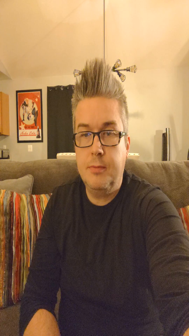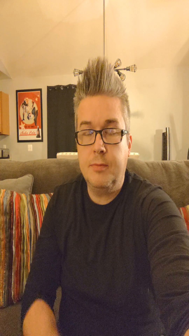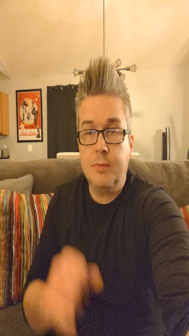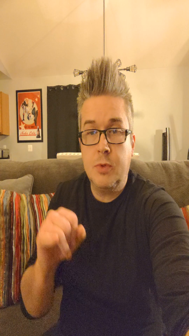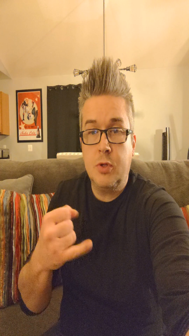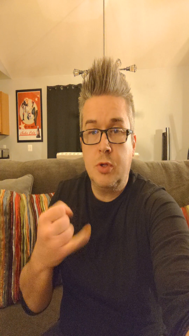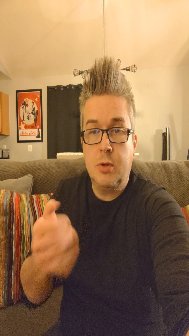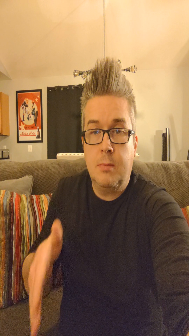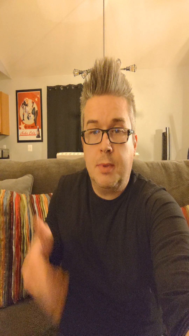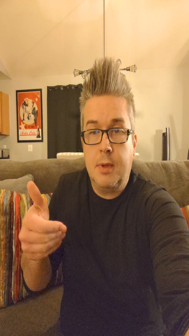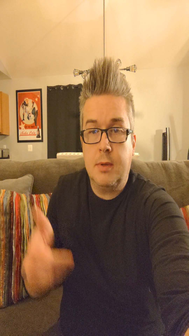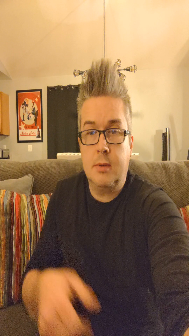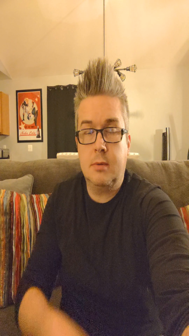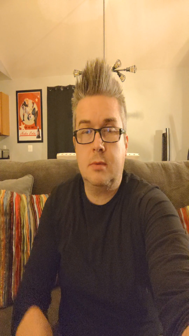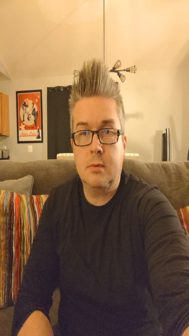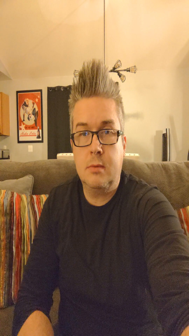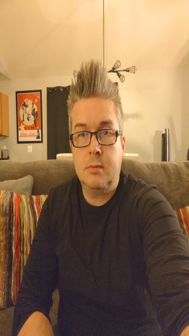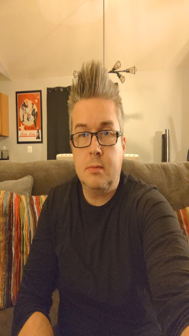jeans